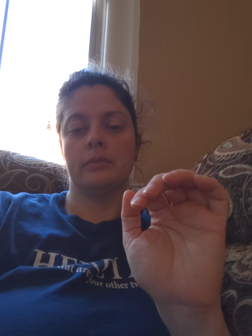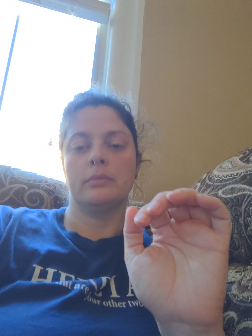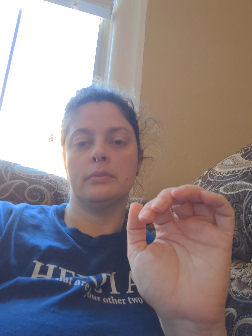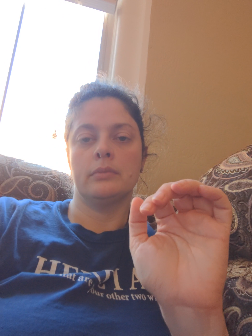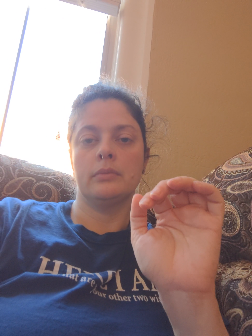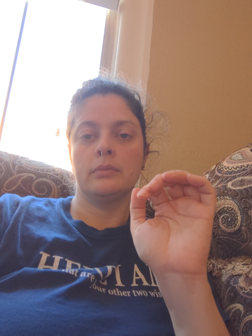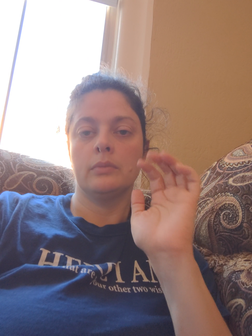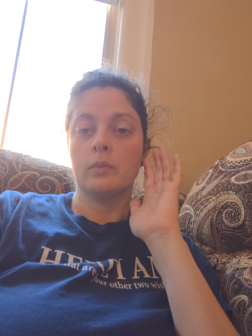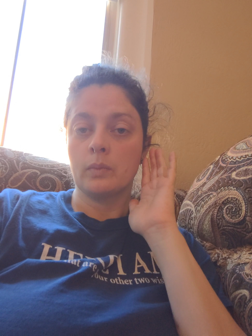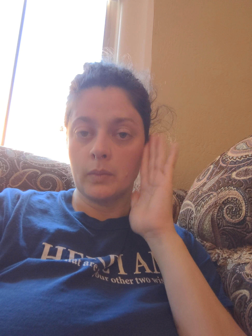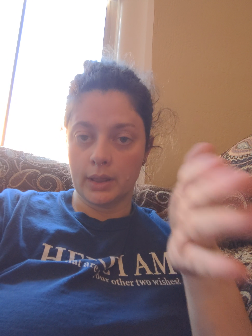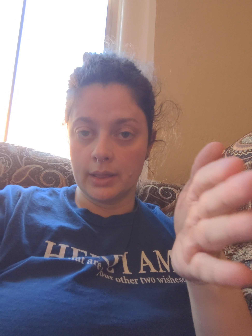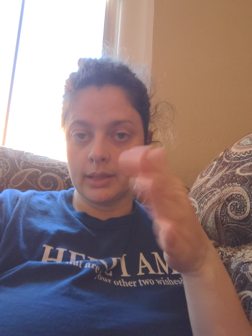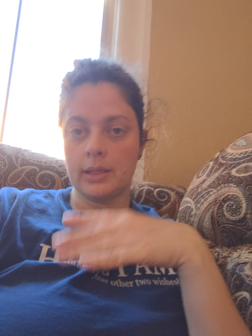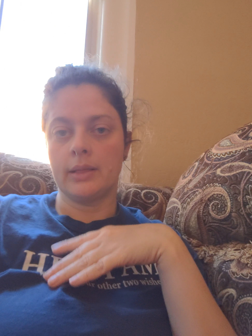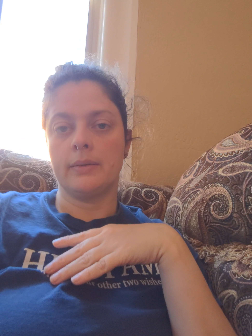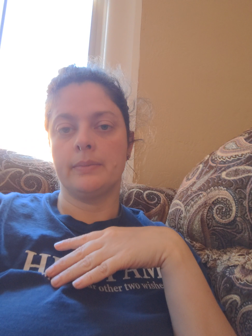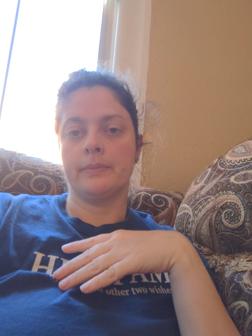will